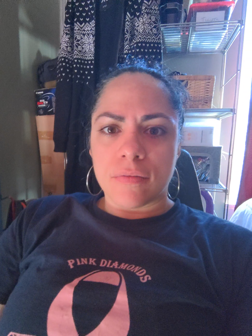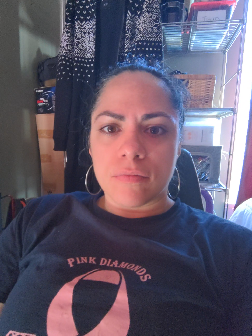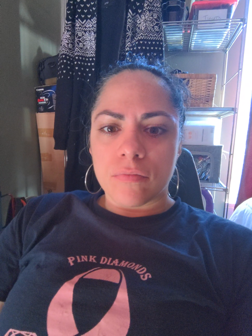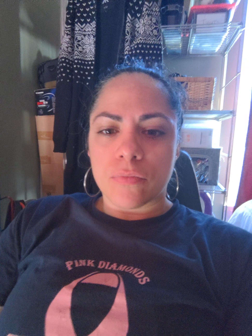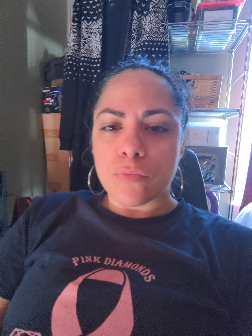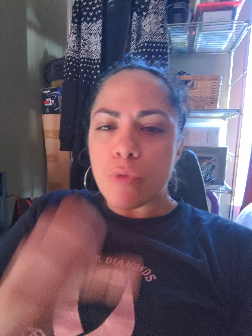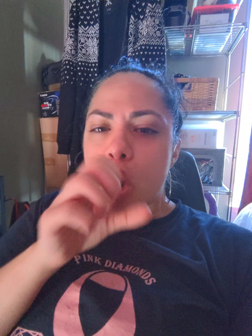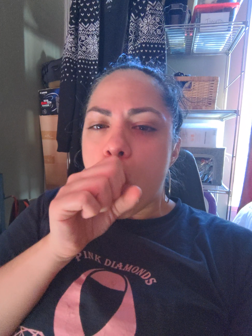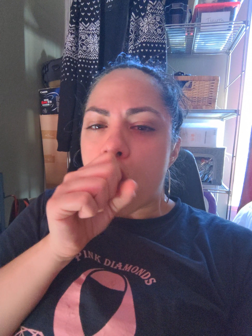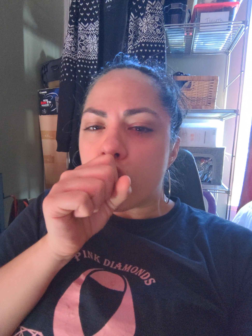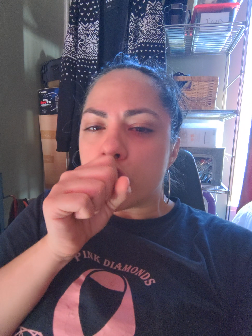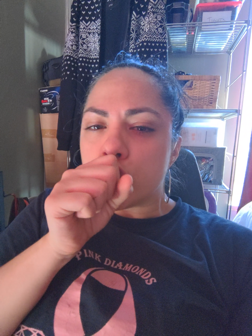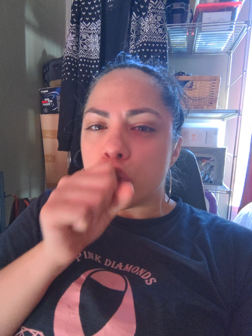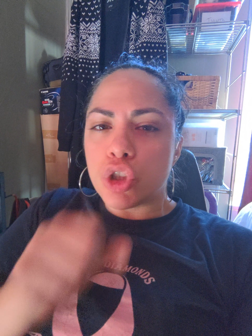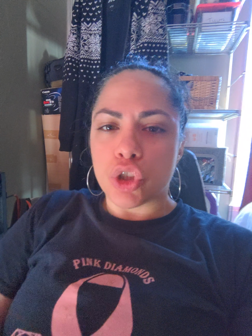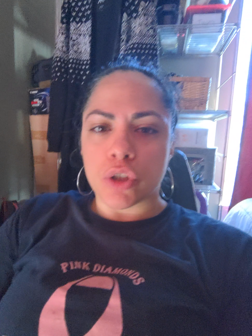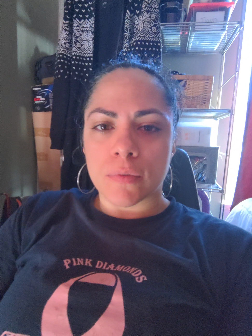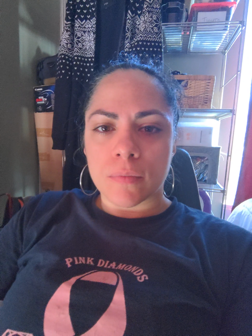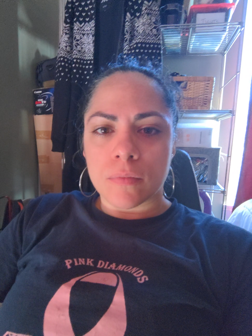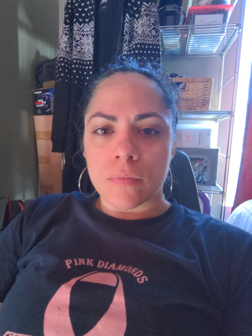orange